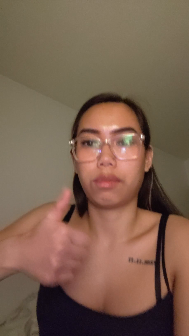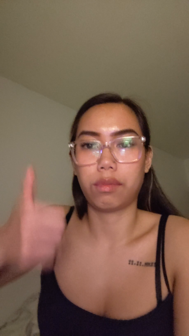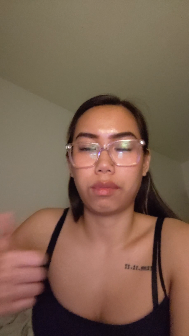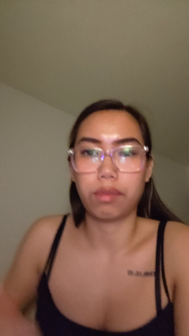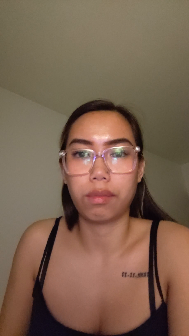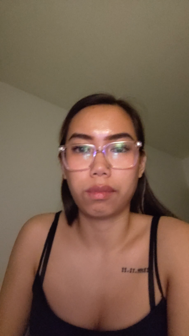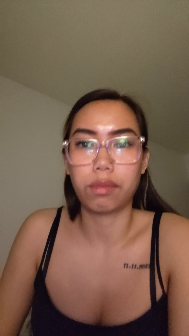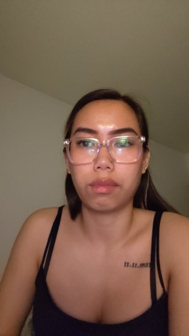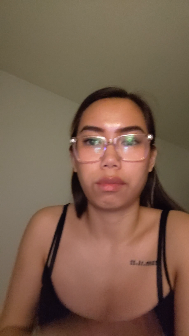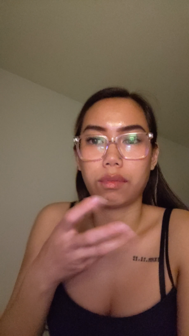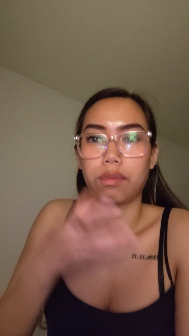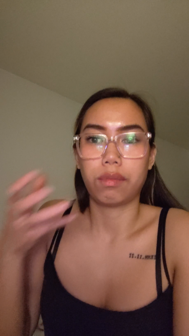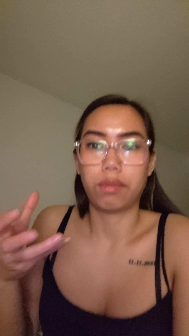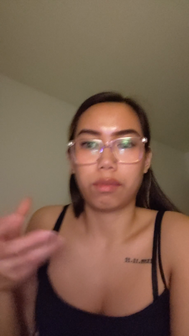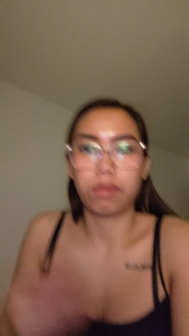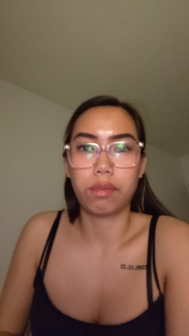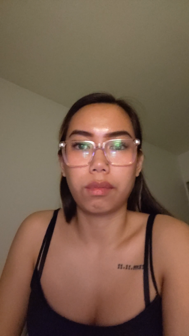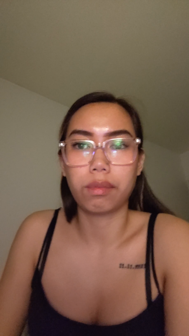much